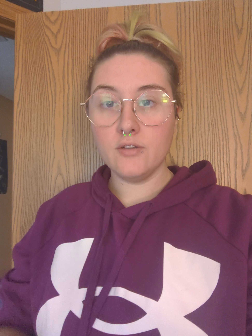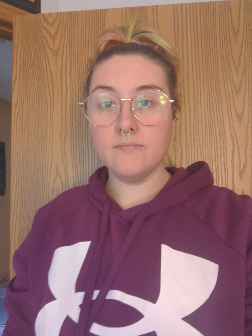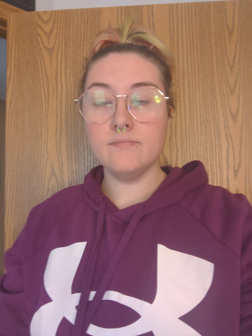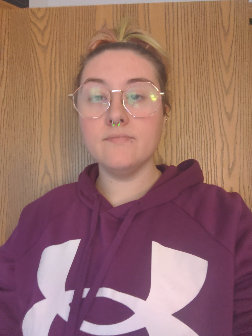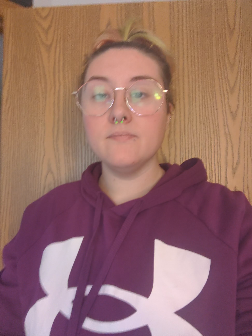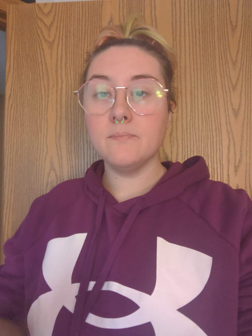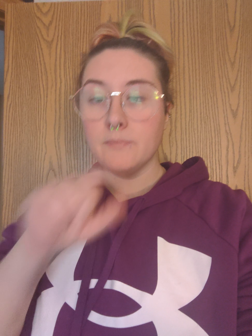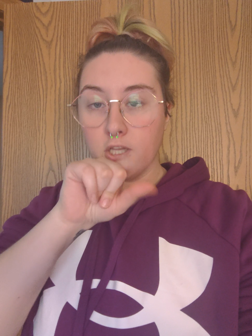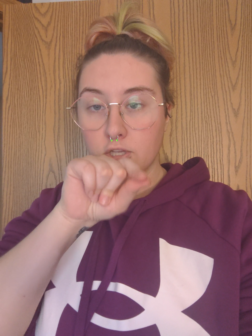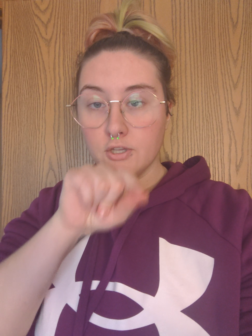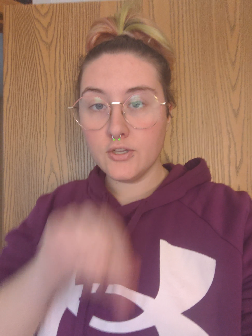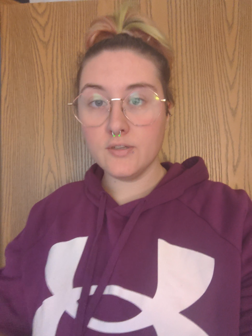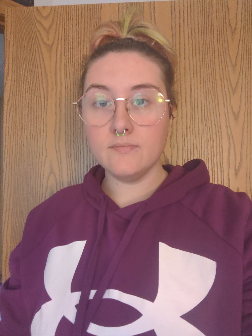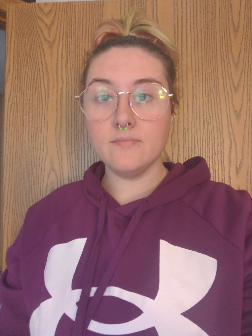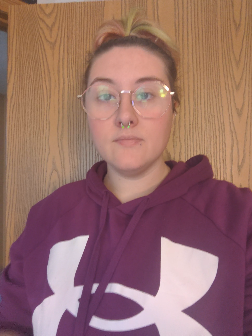bird